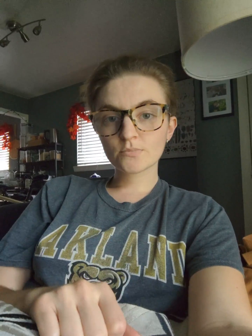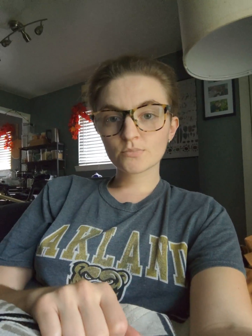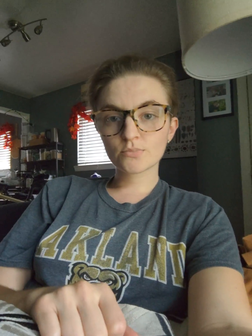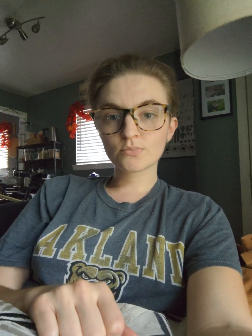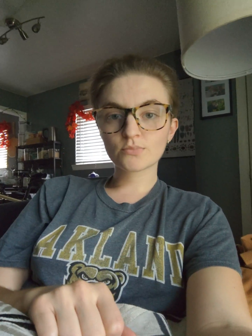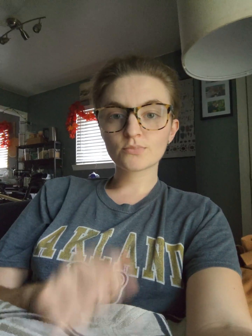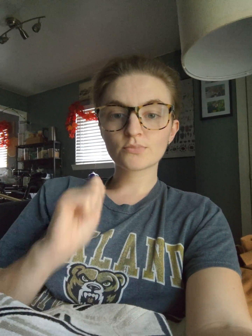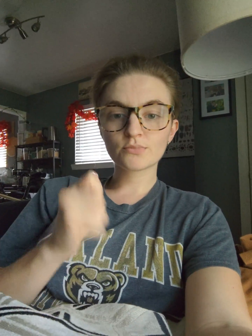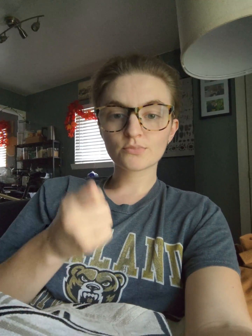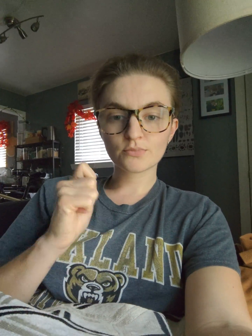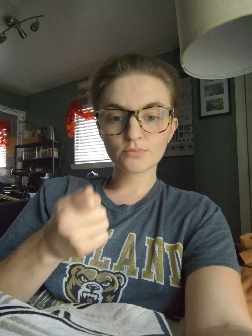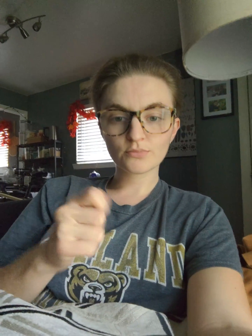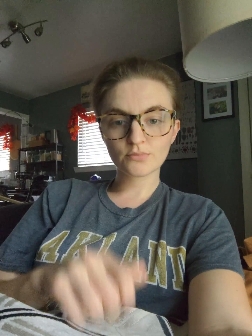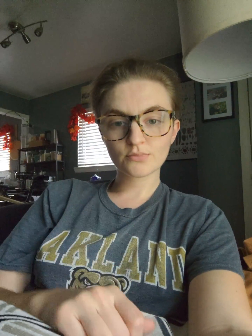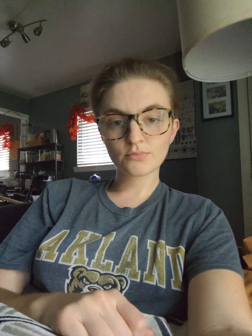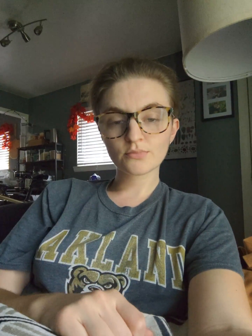cart